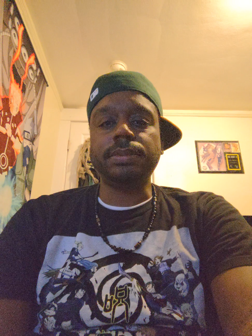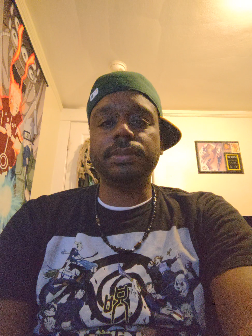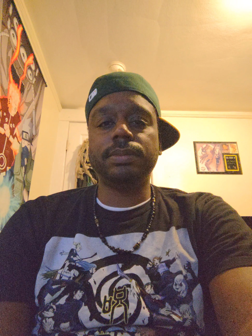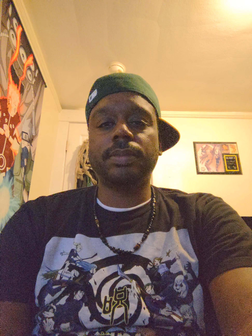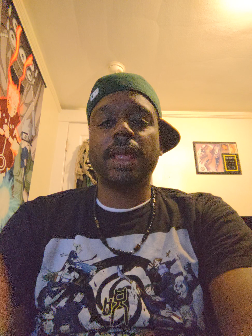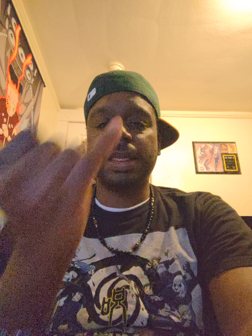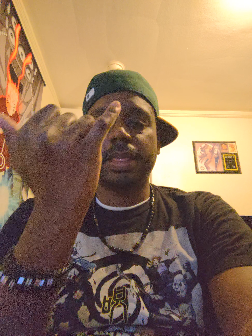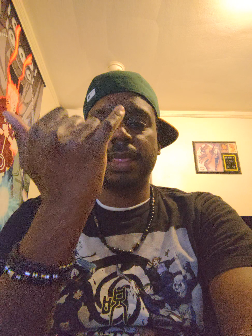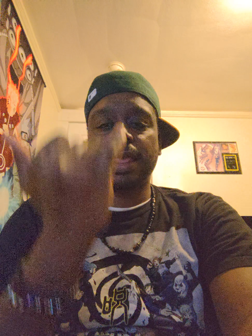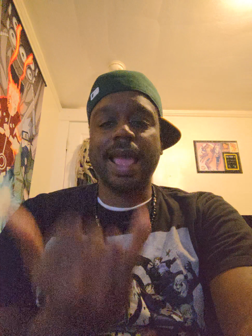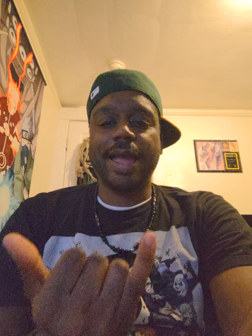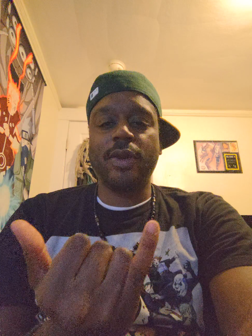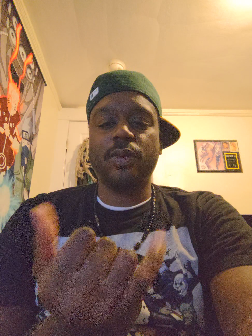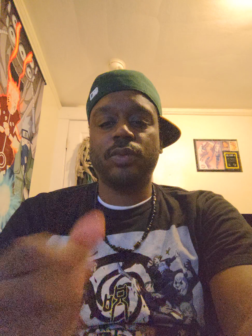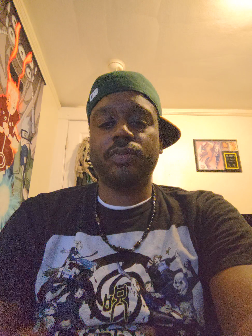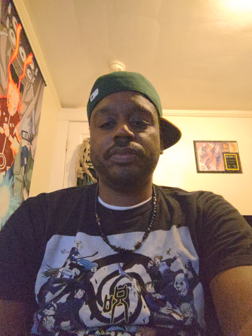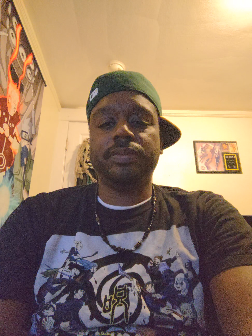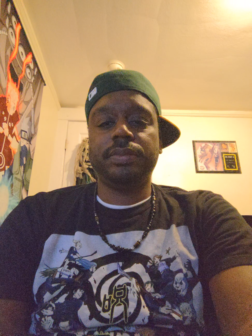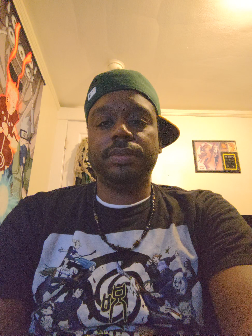now